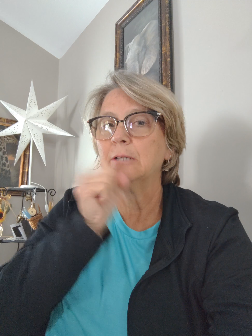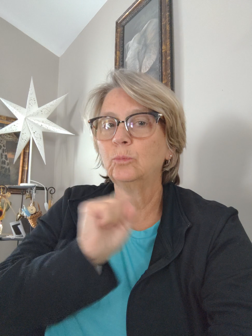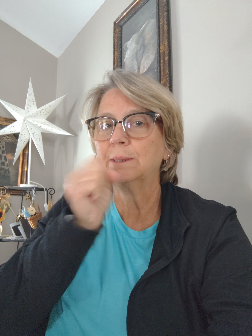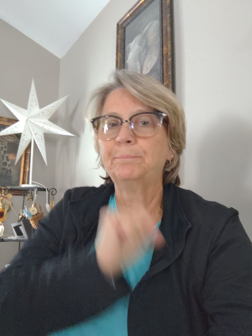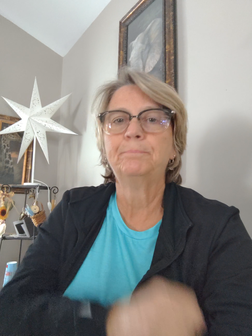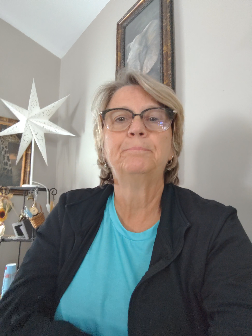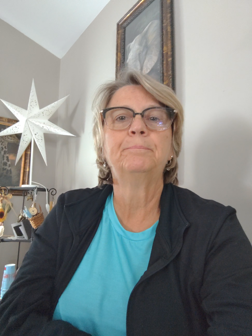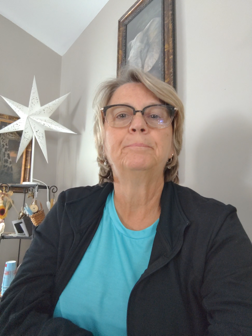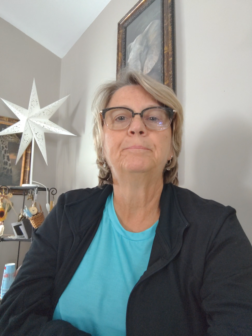ice cream